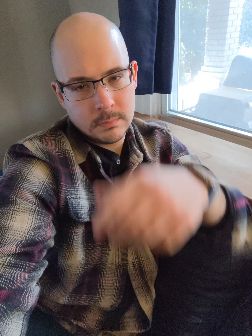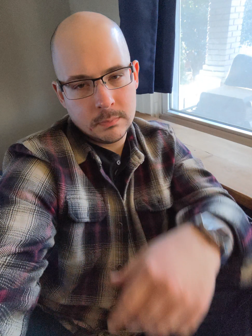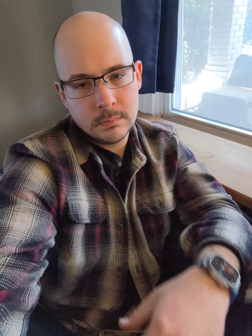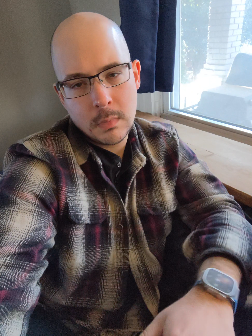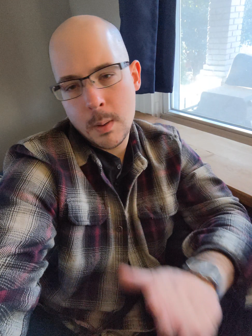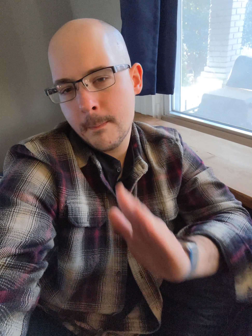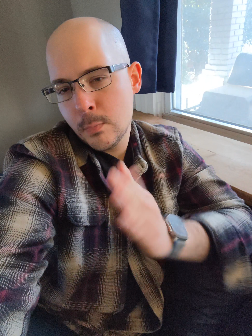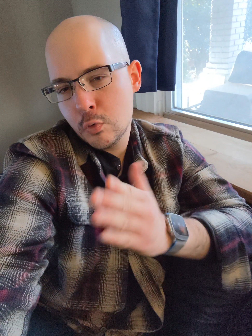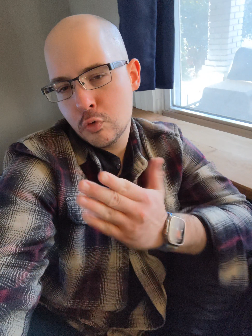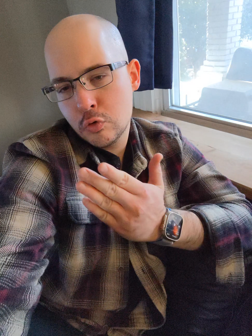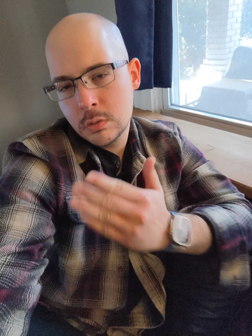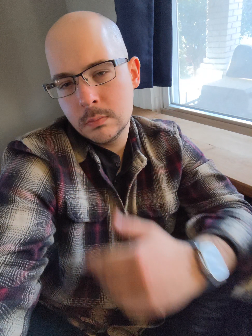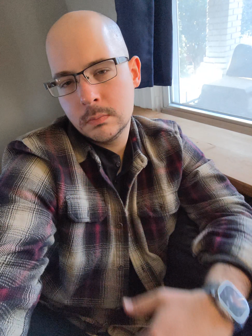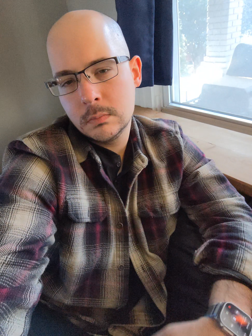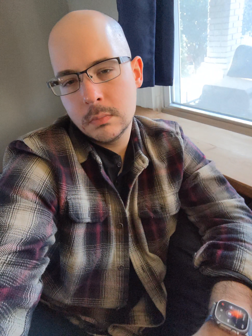book